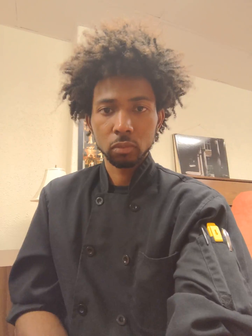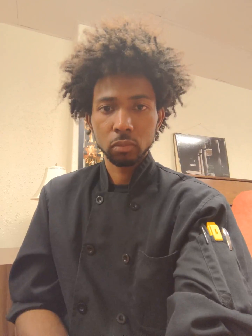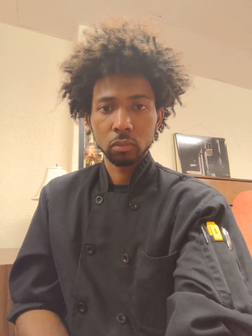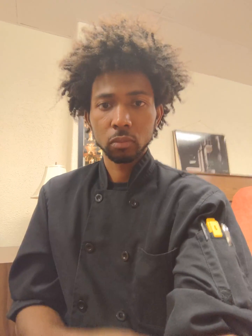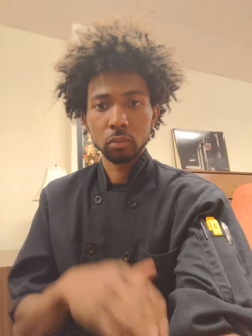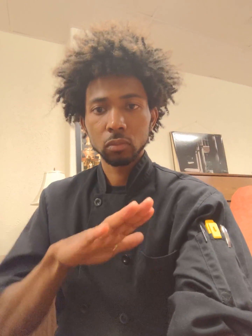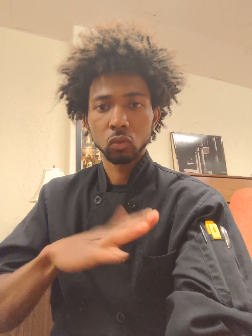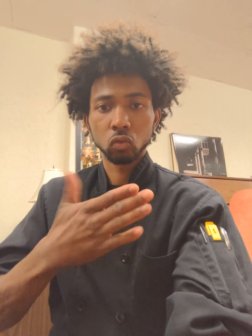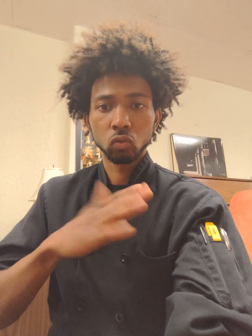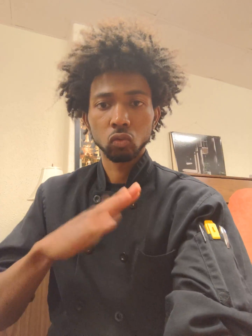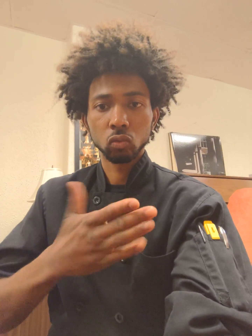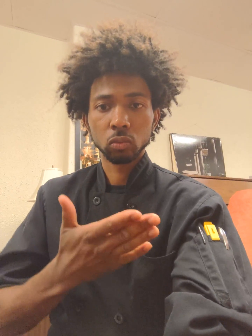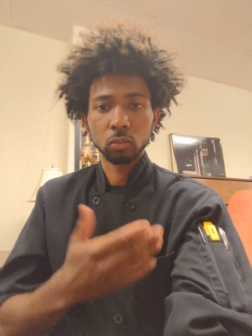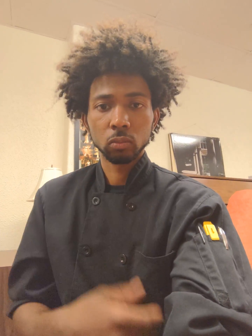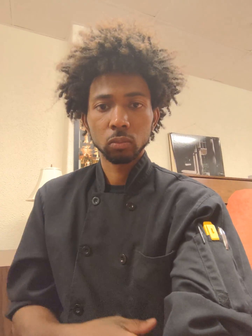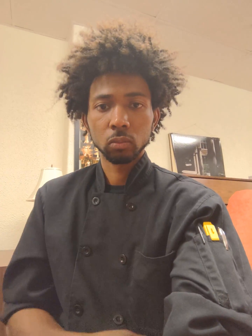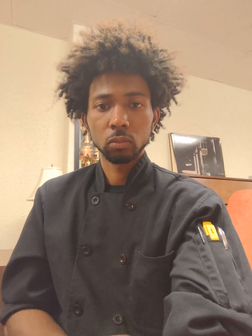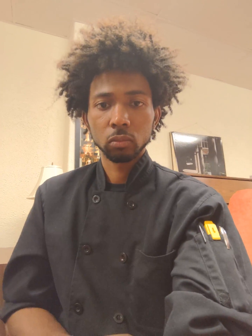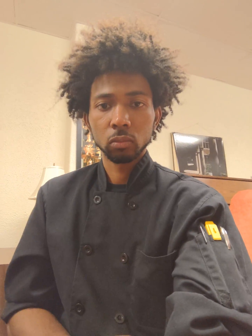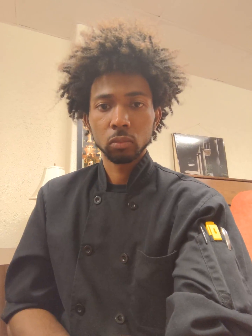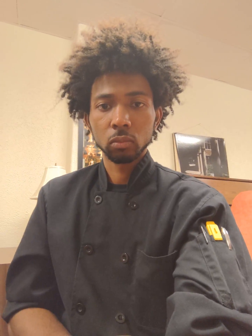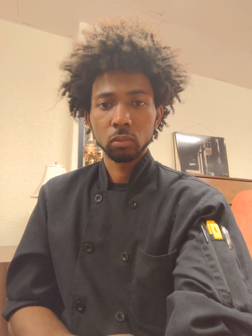kitchen